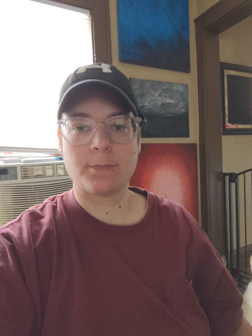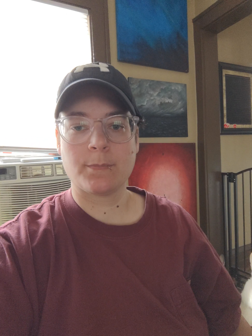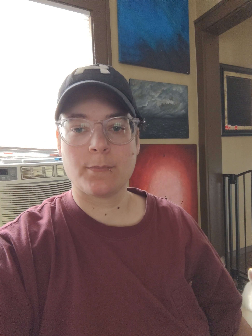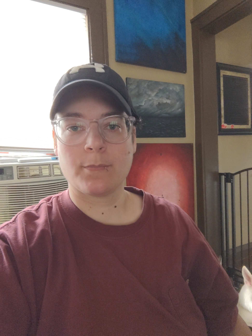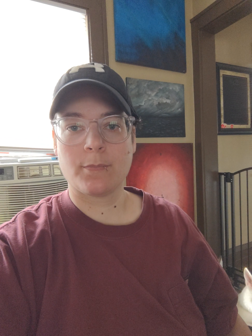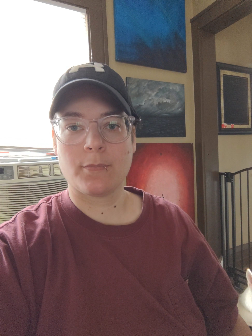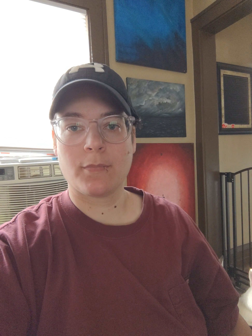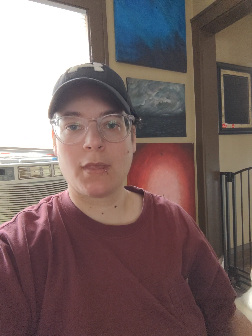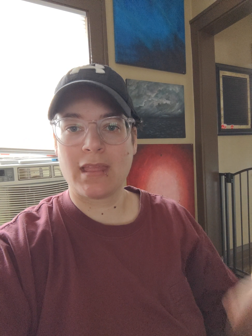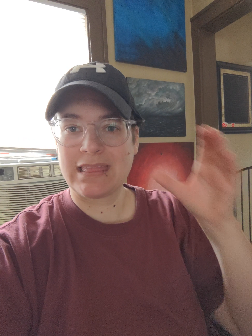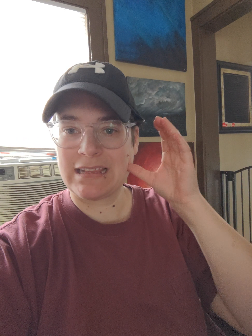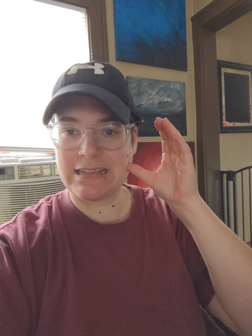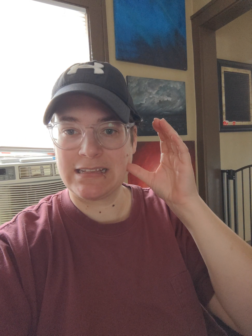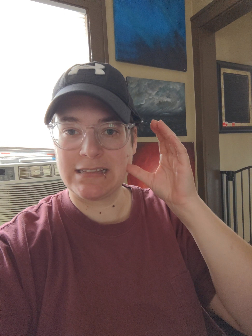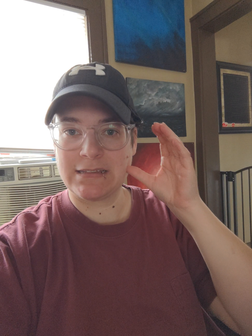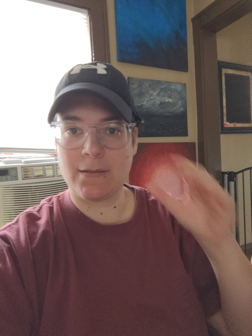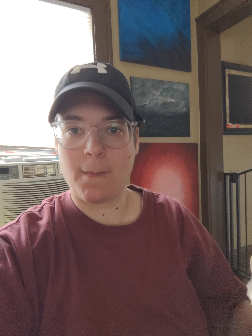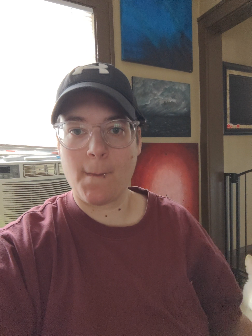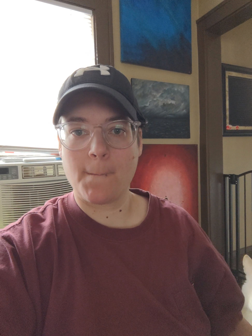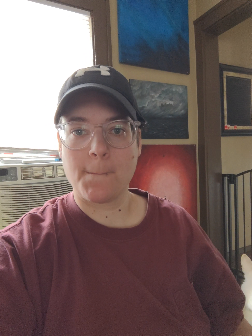listen